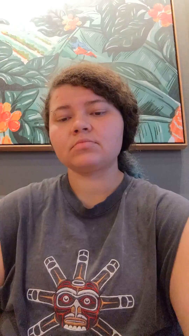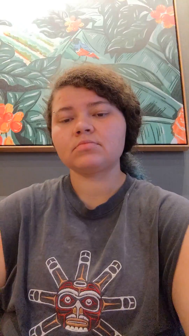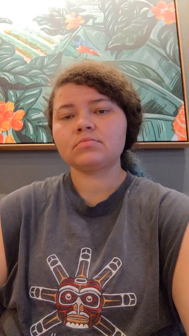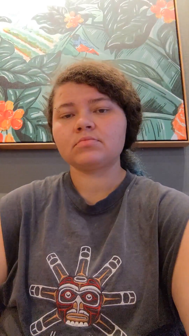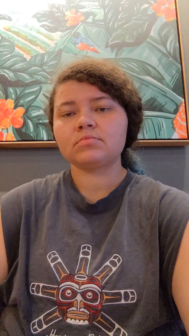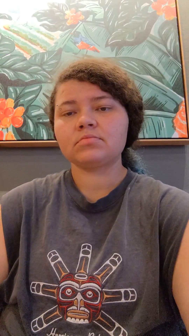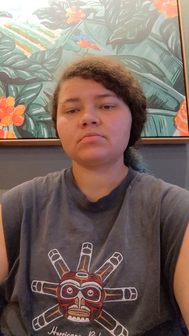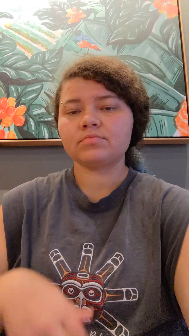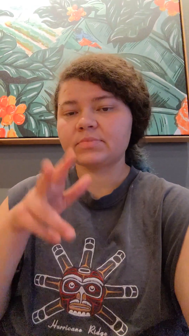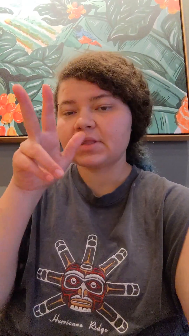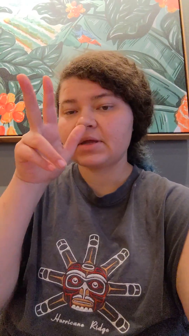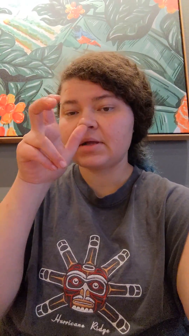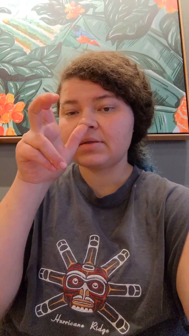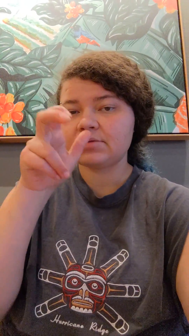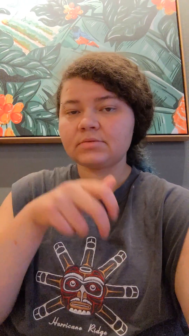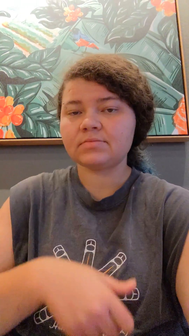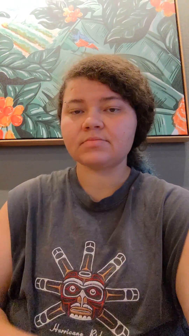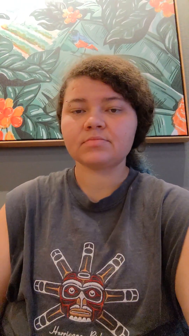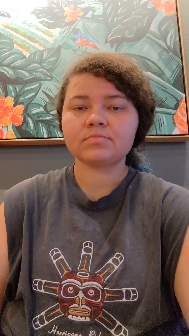ant